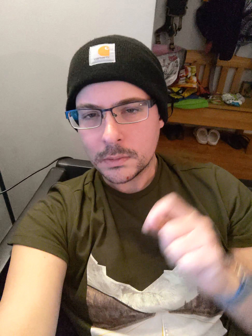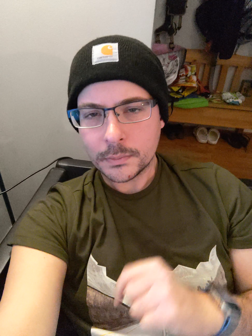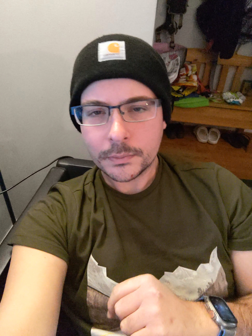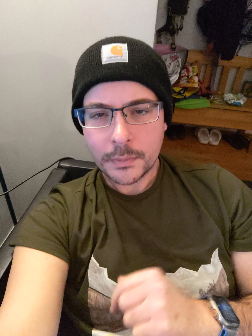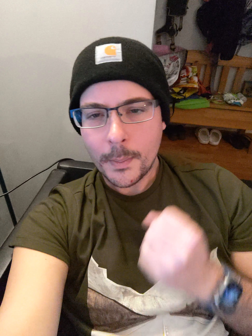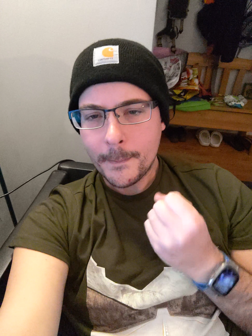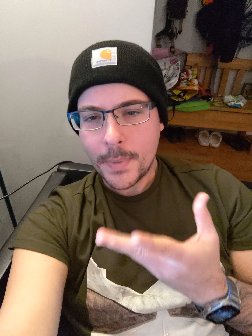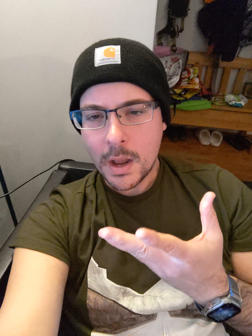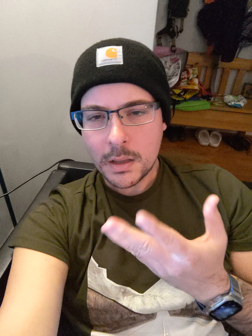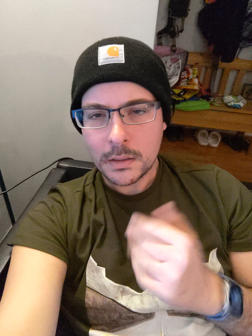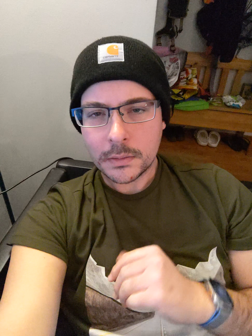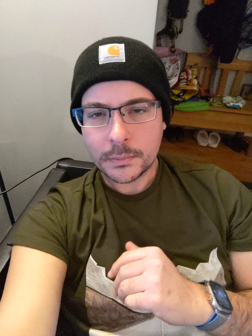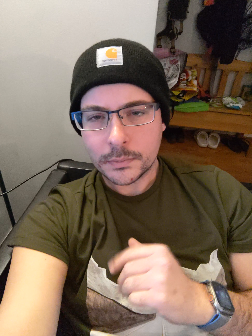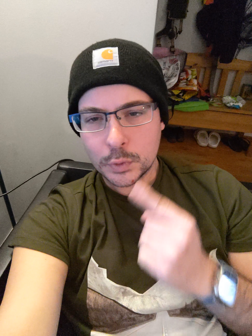many